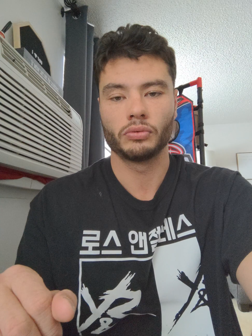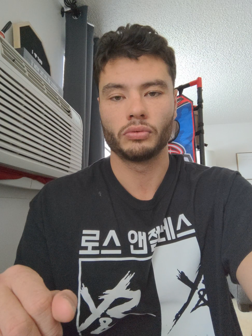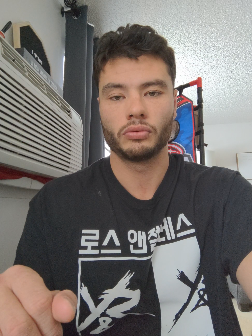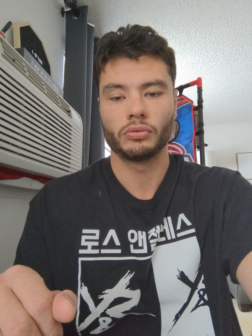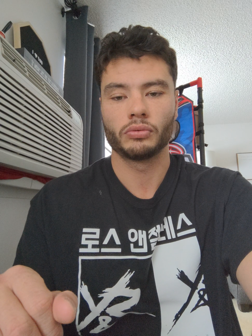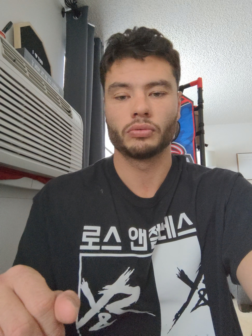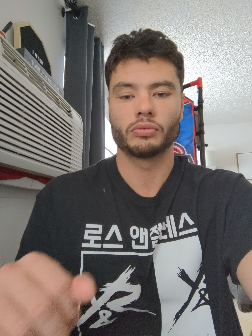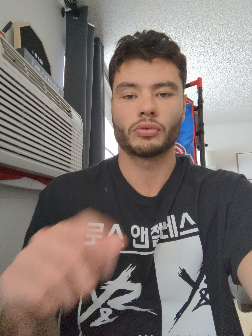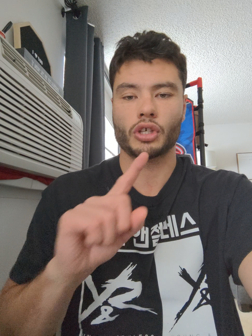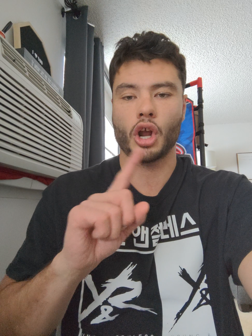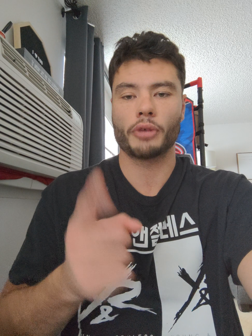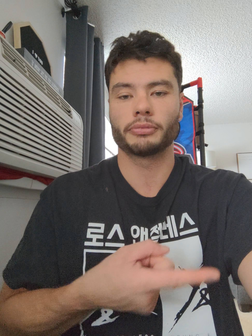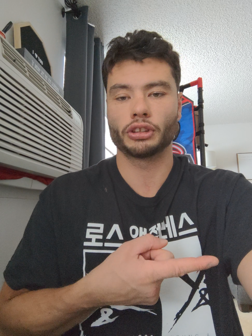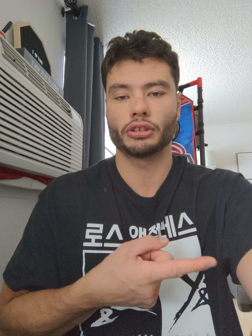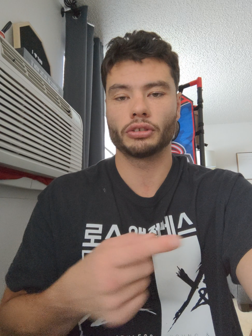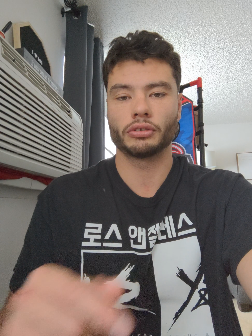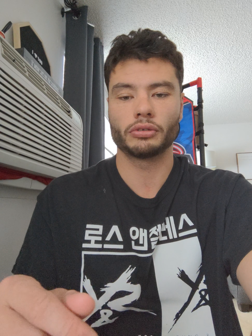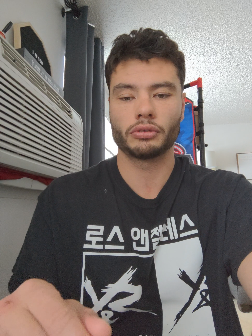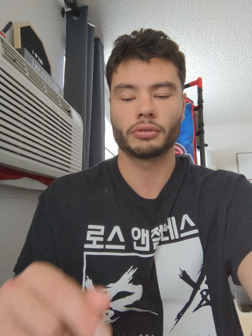garbage